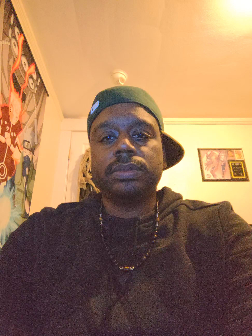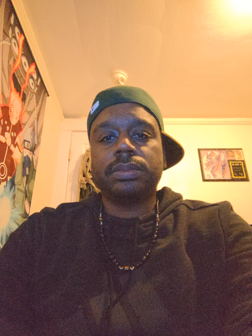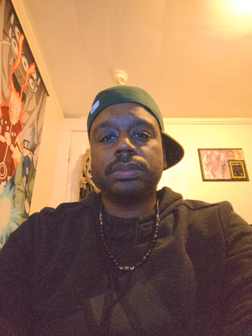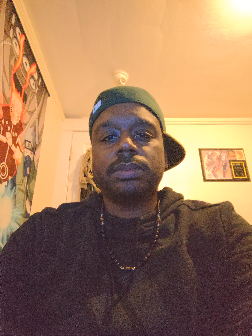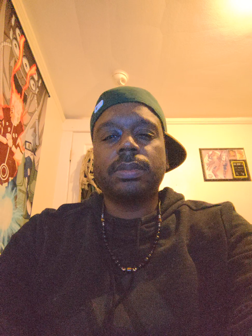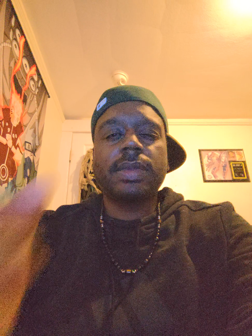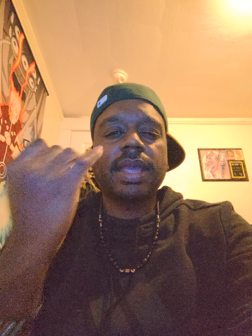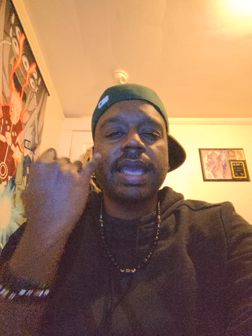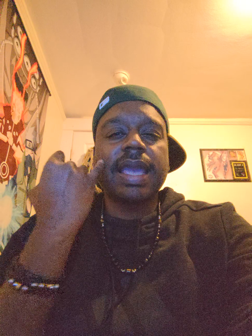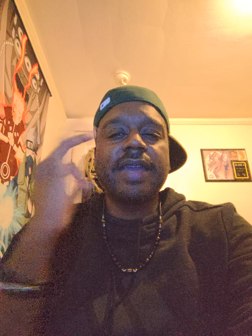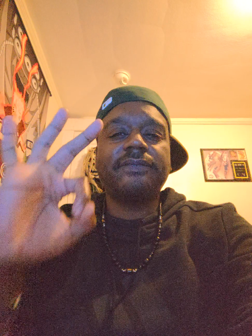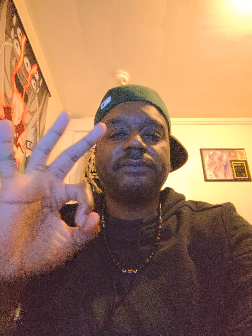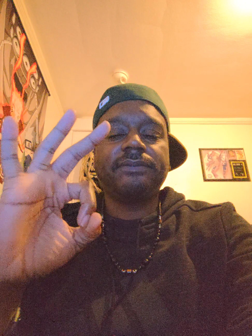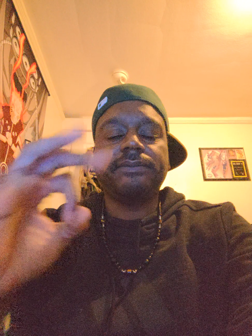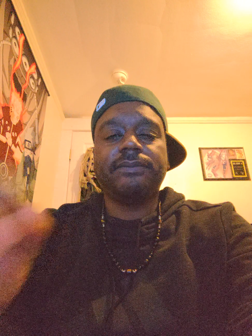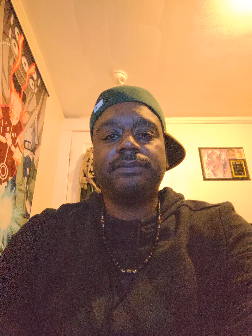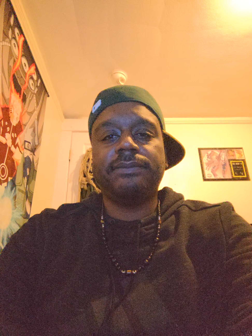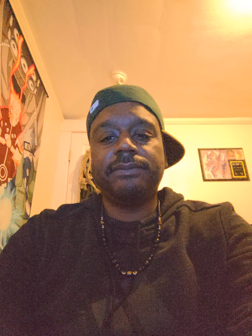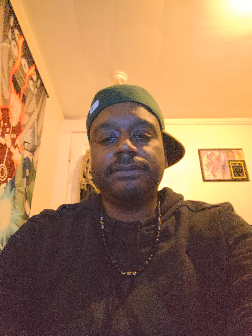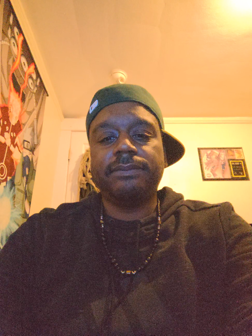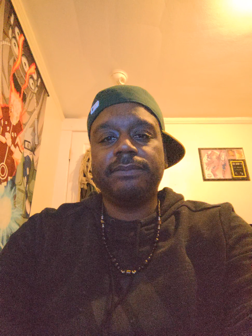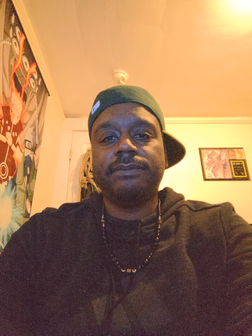if